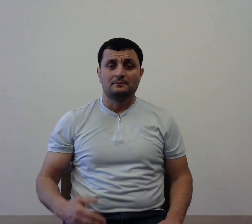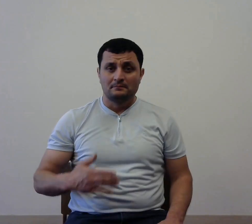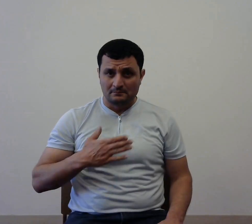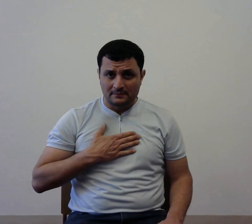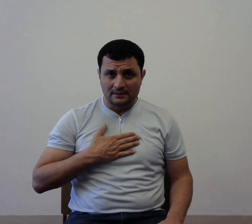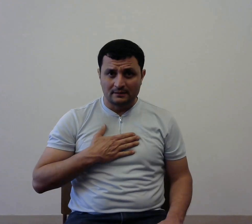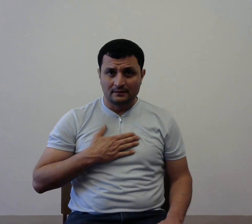mən